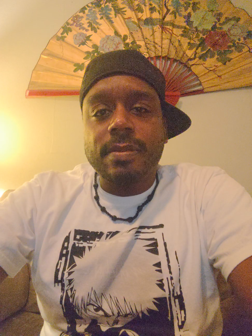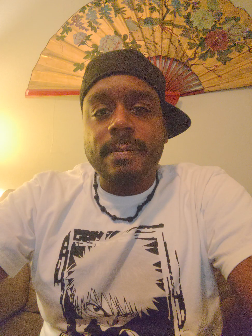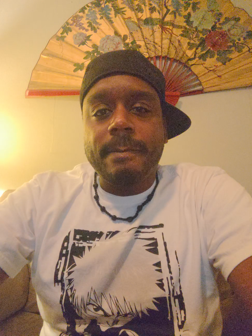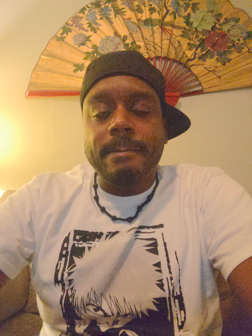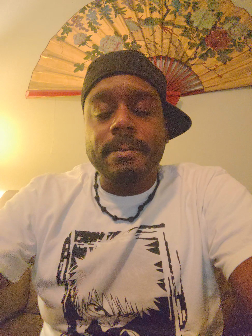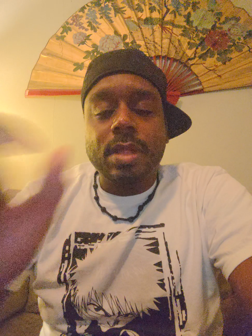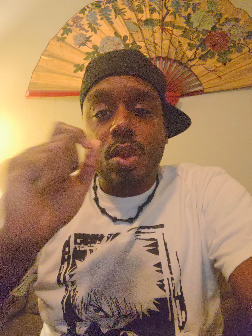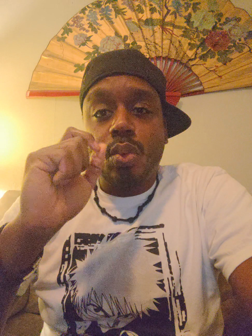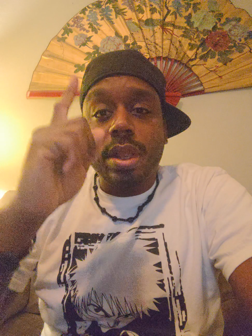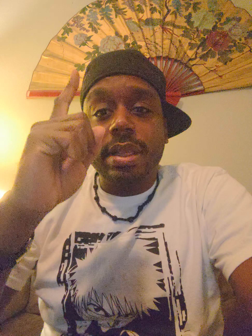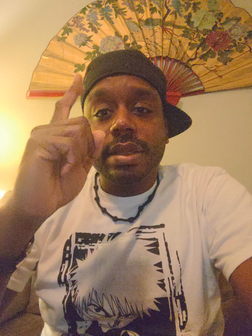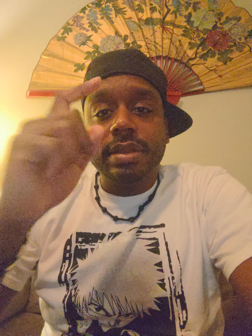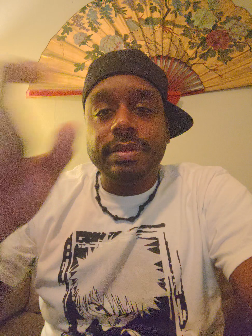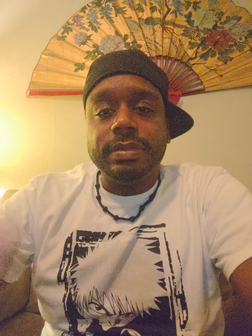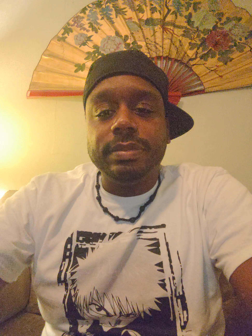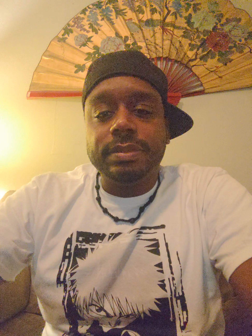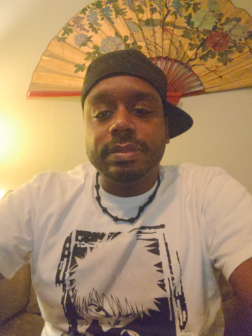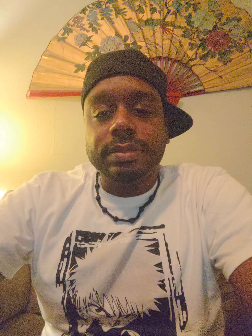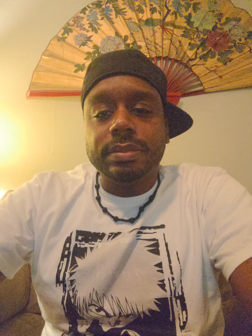wake